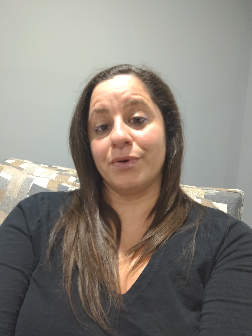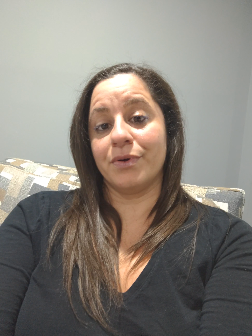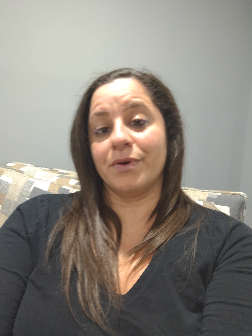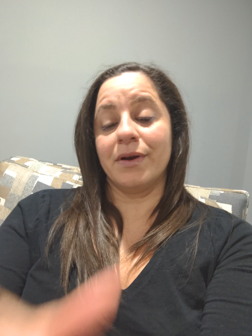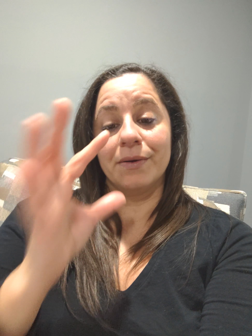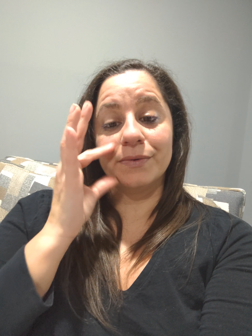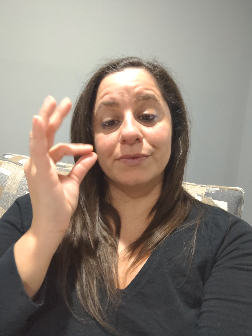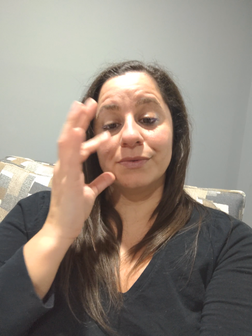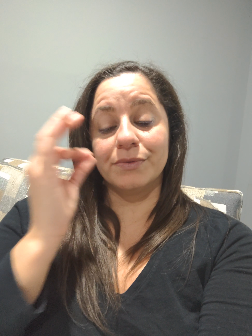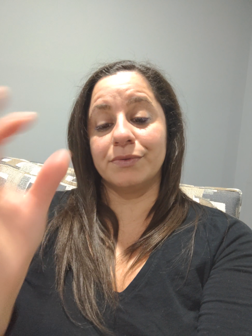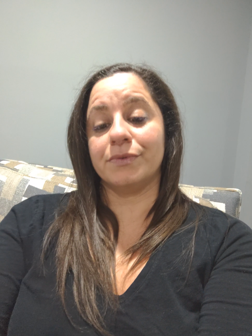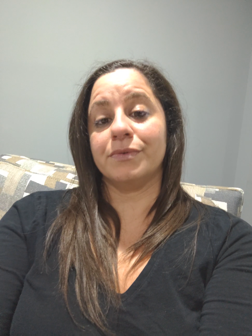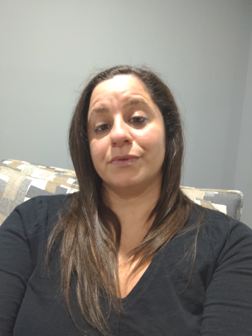cat